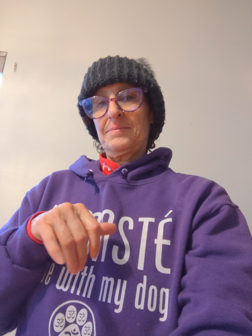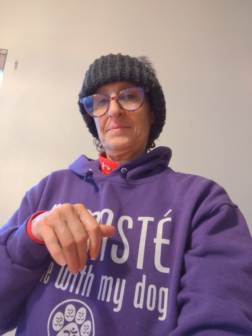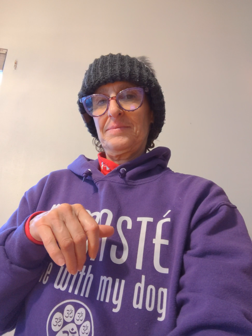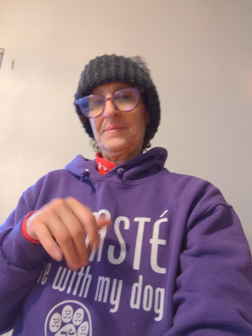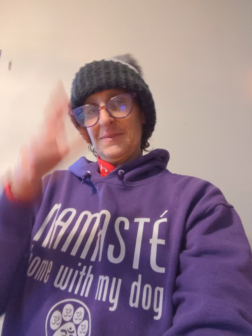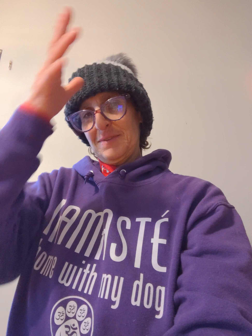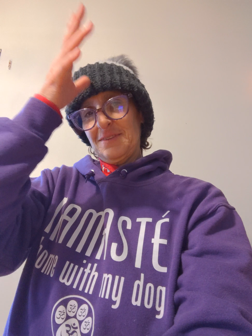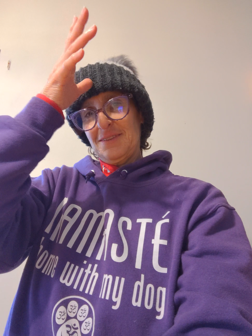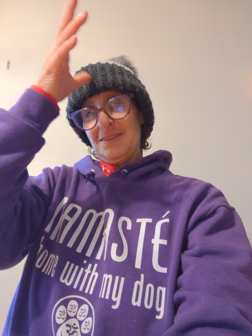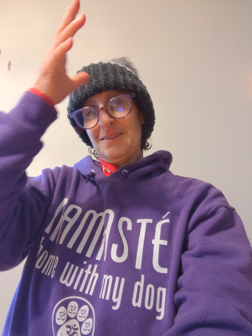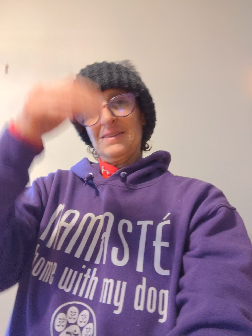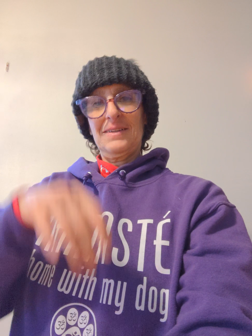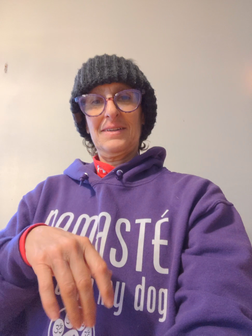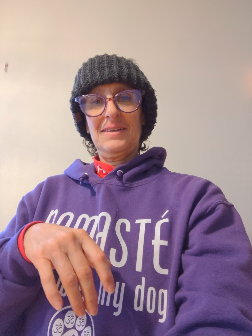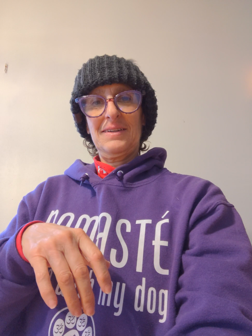dad